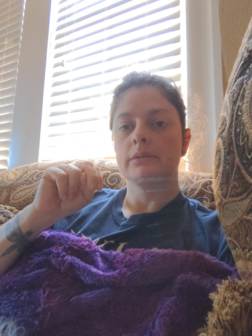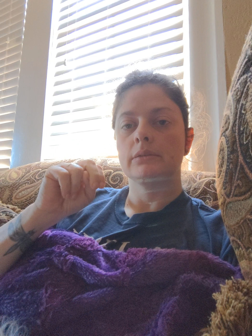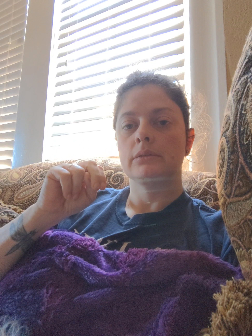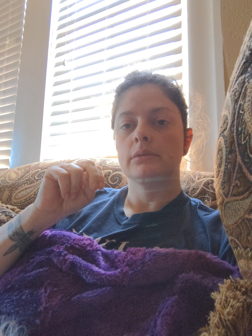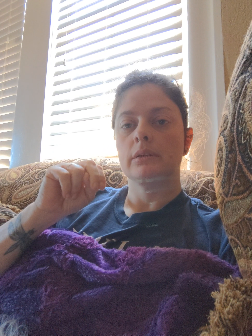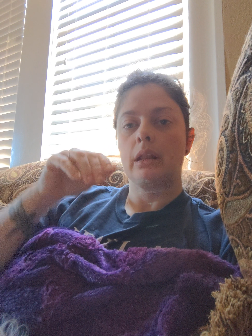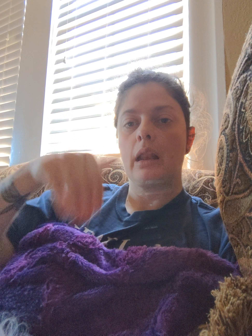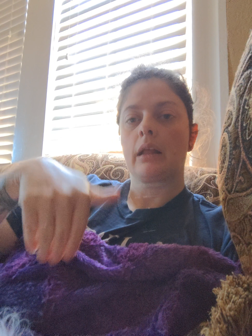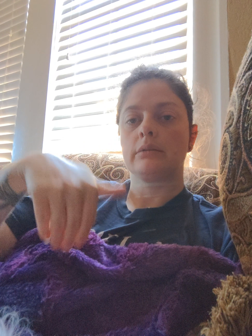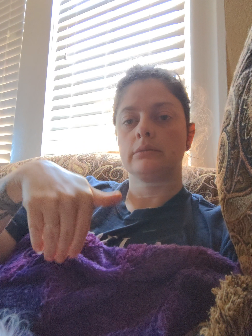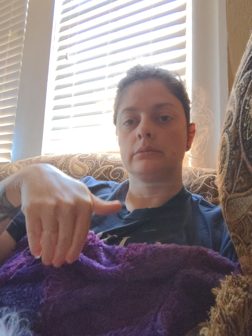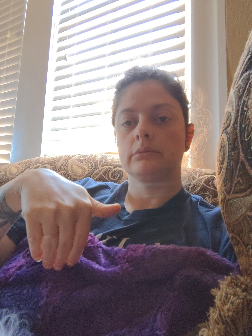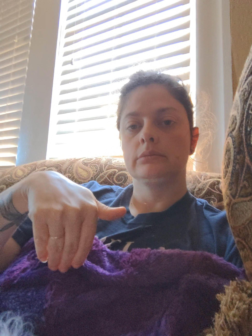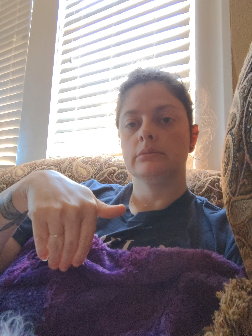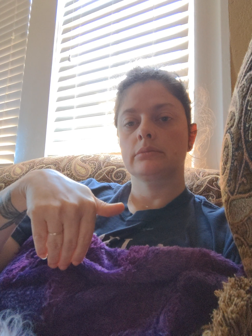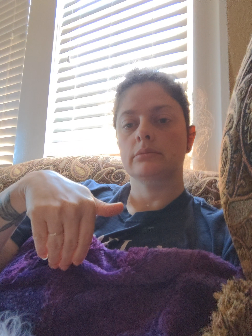night